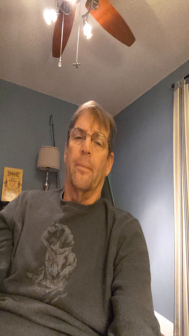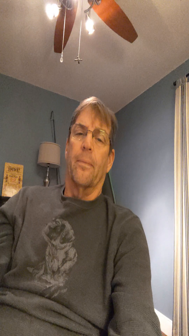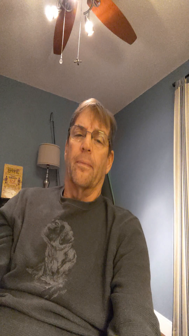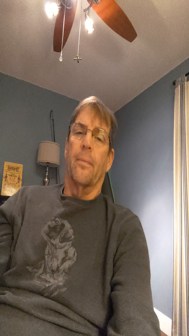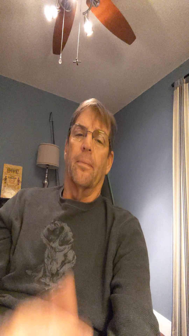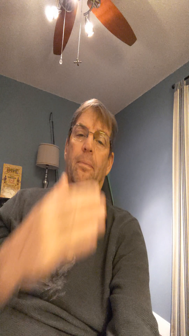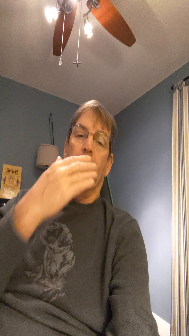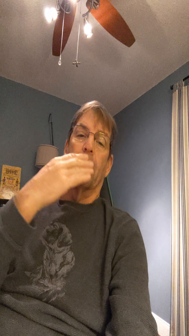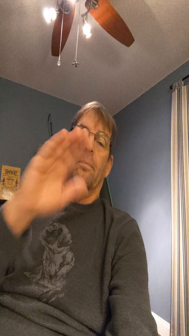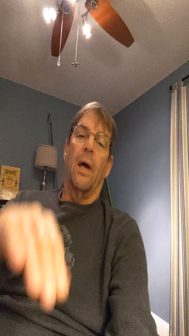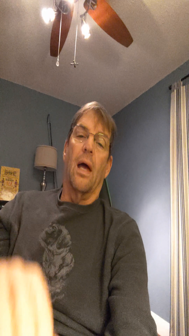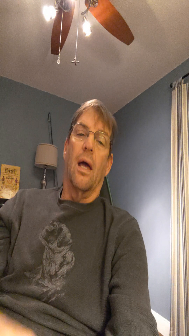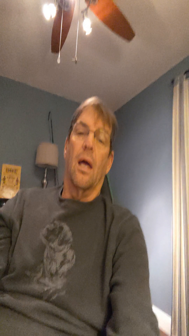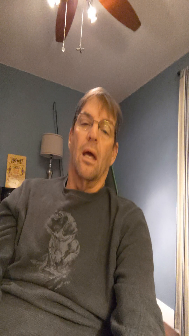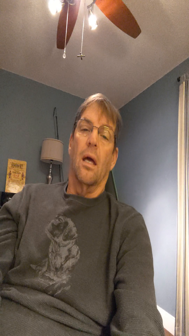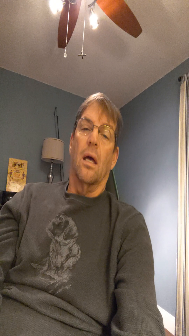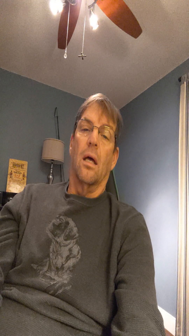bad